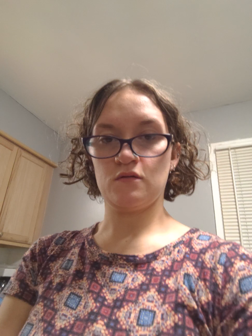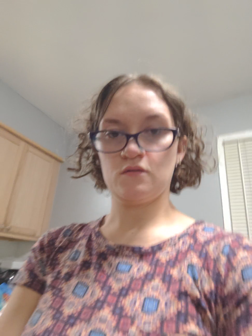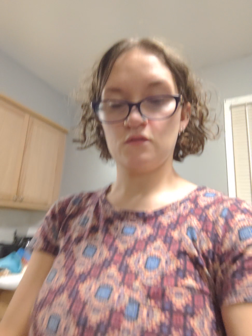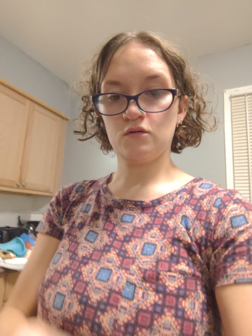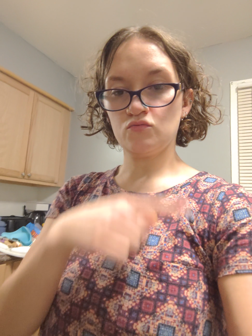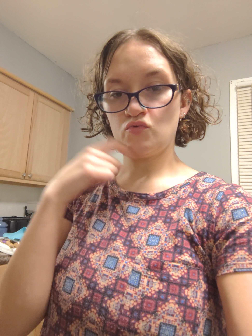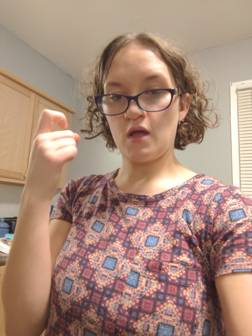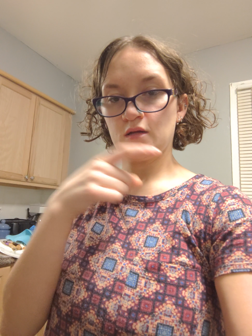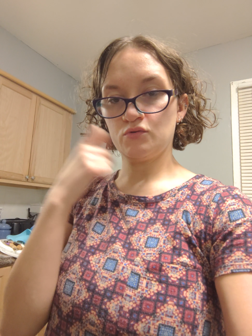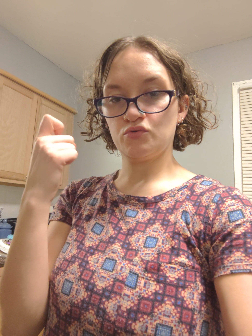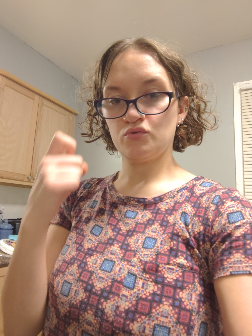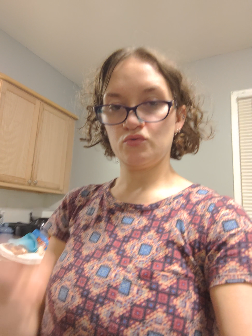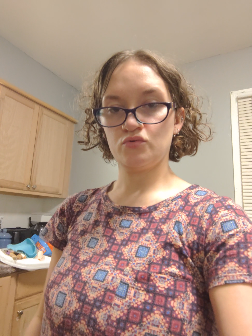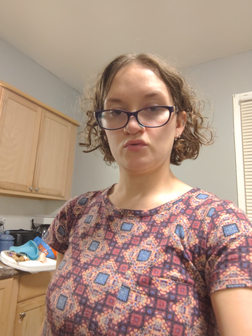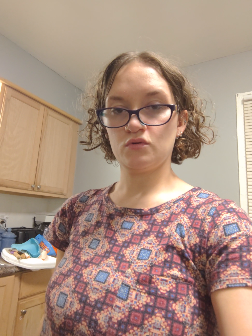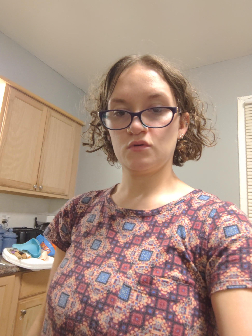dryer